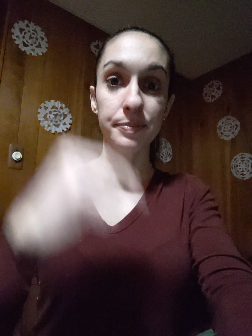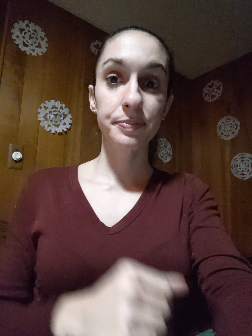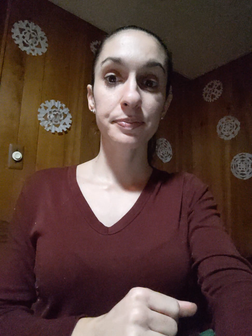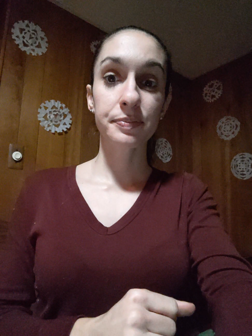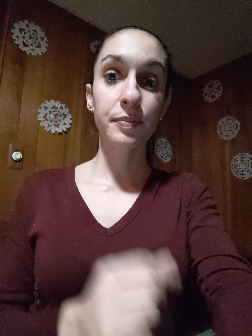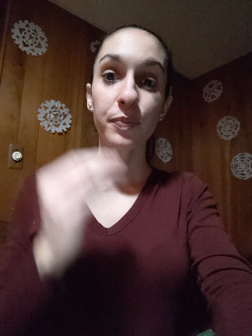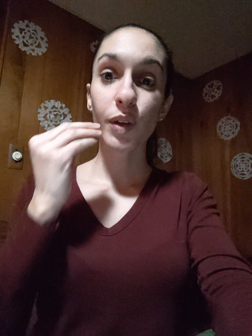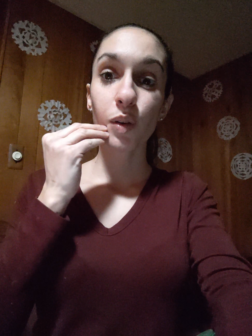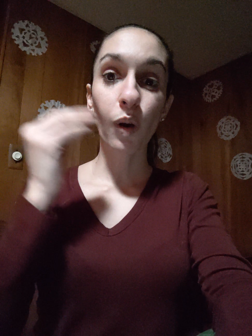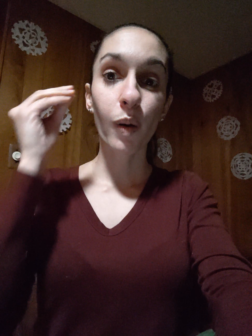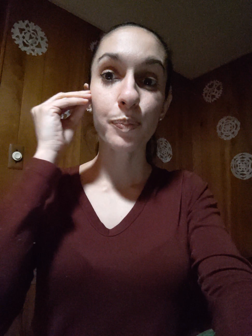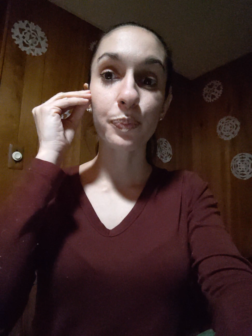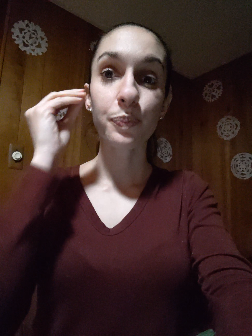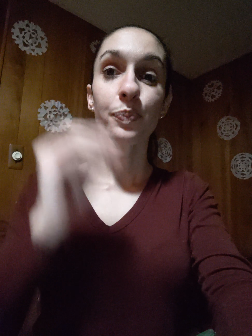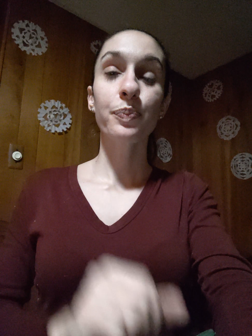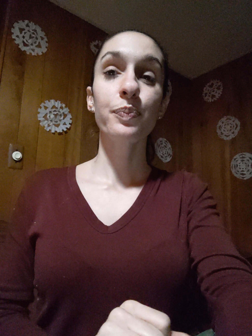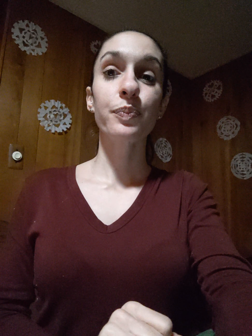home